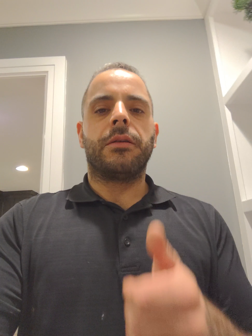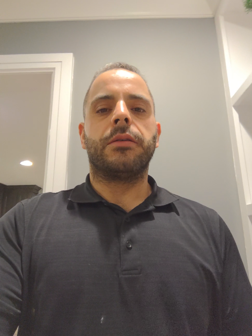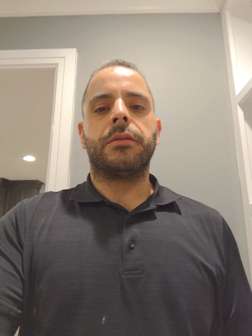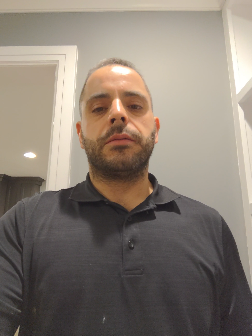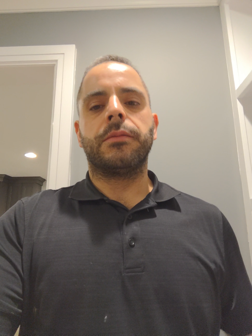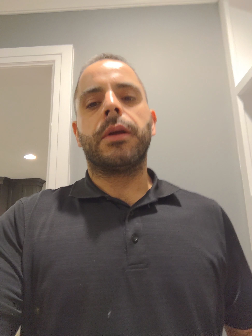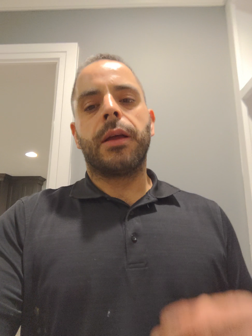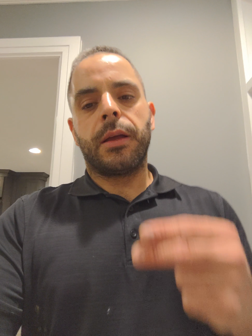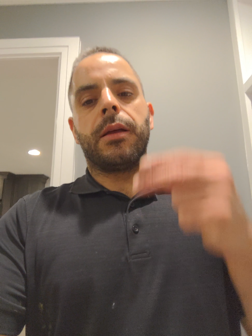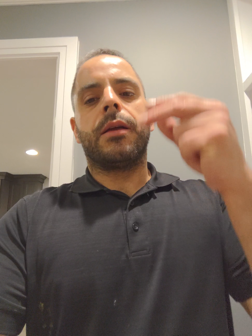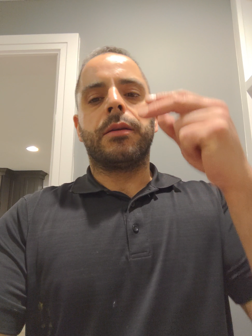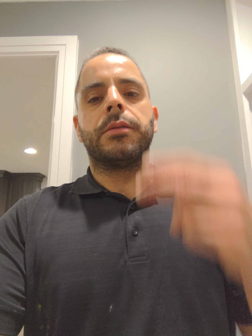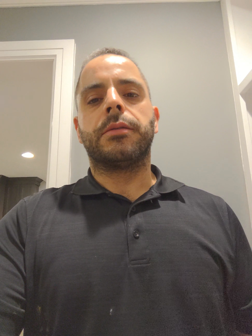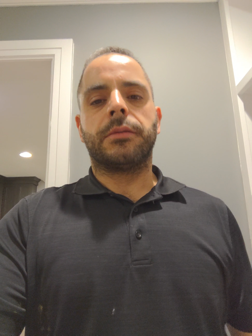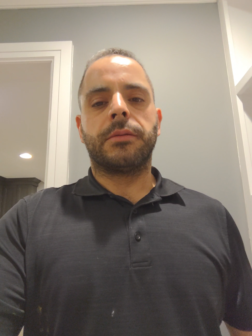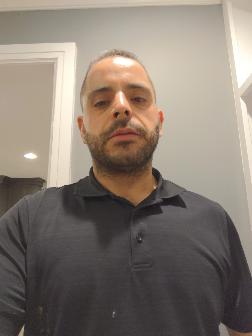high